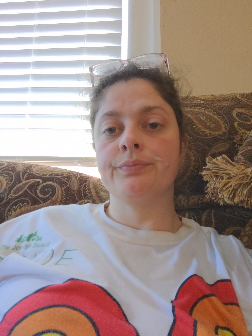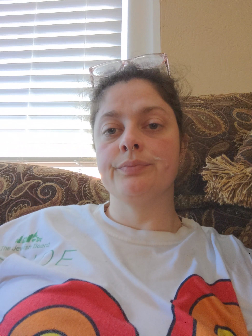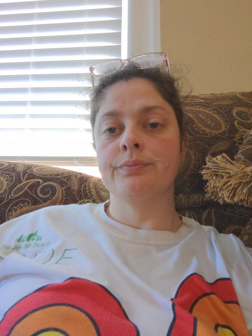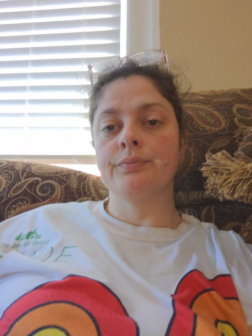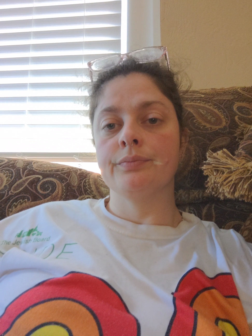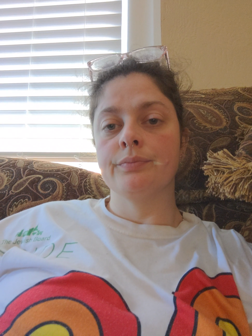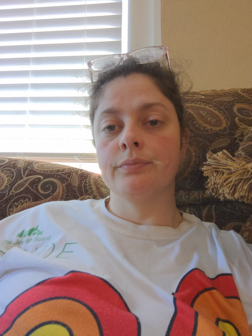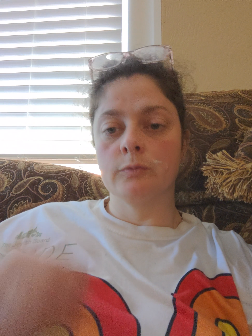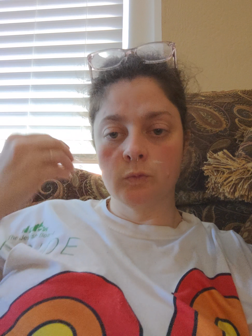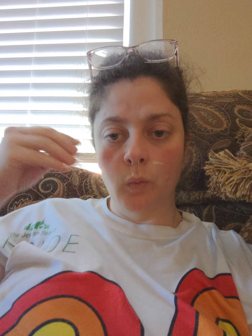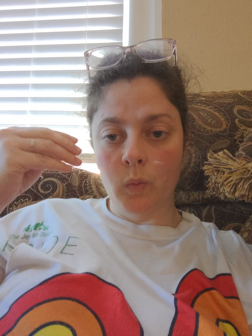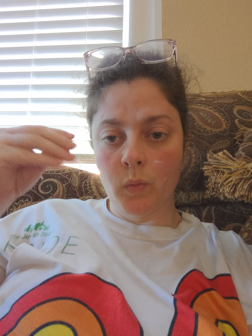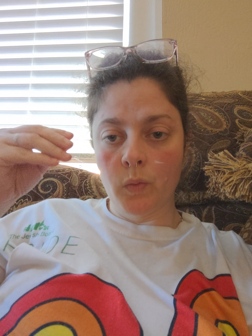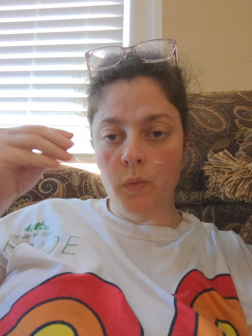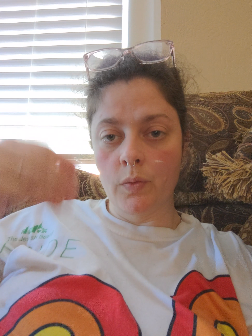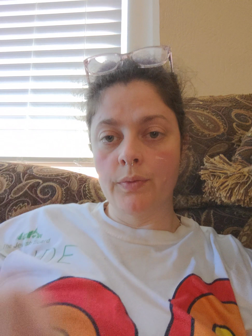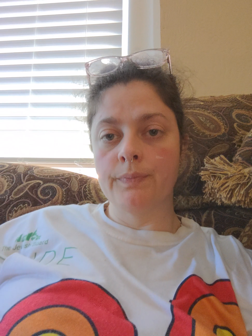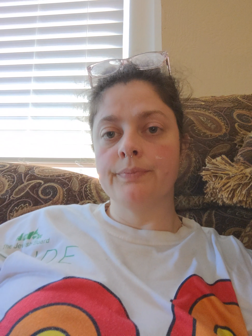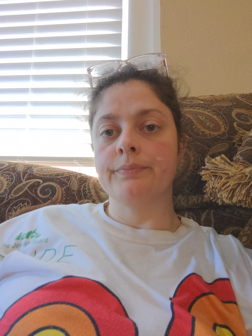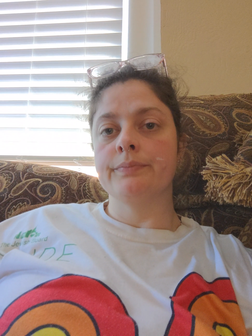store